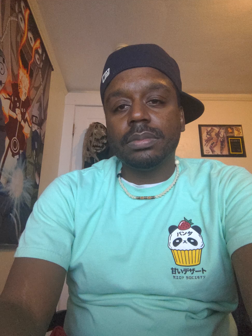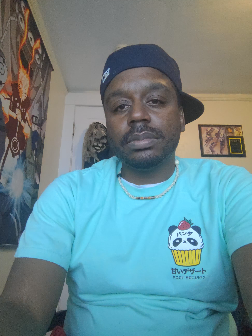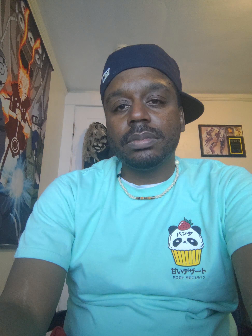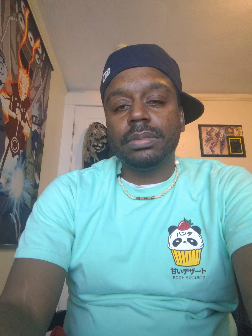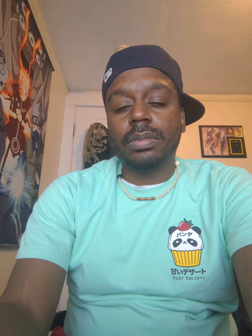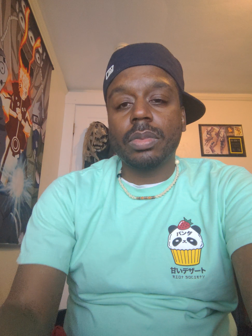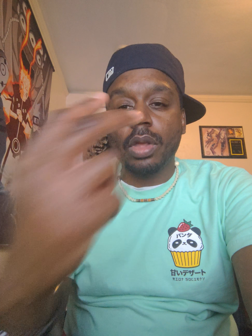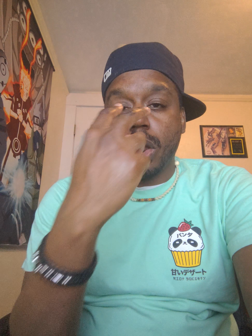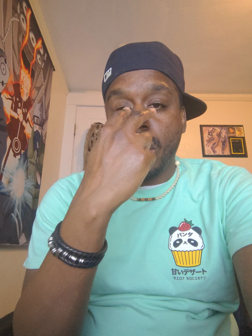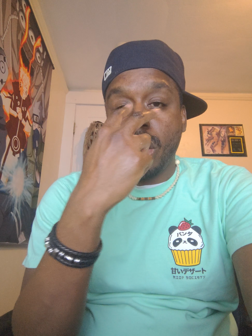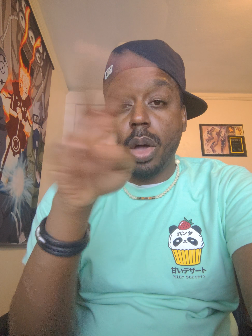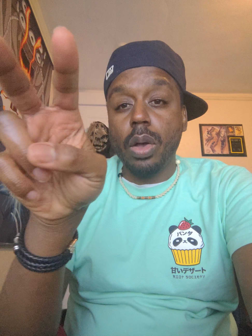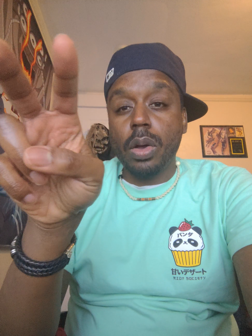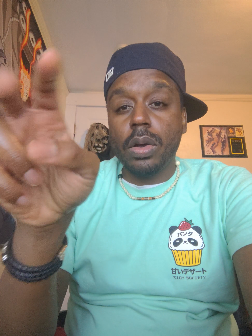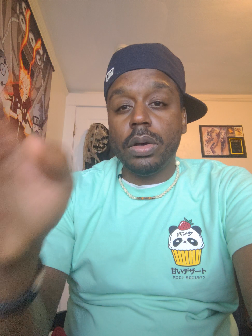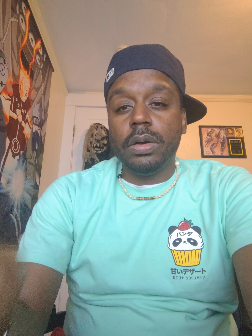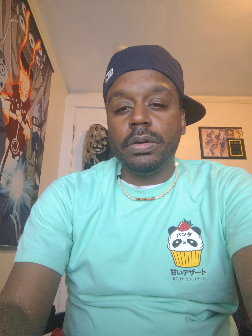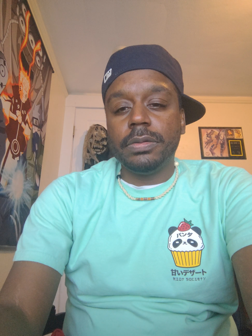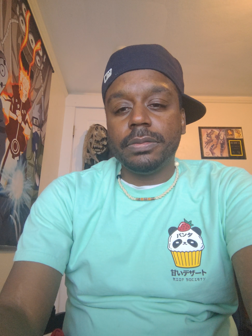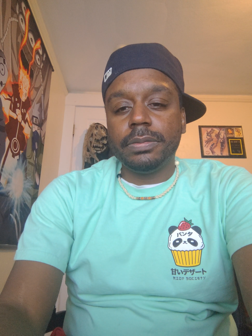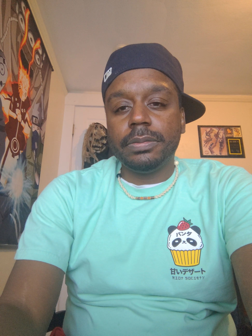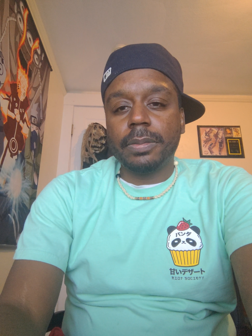look